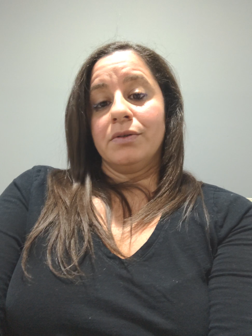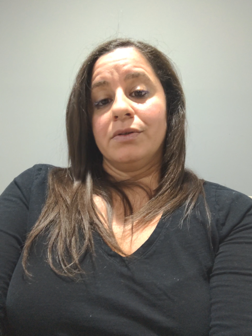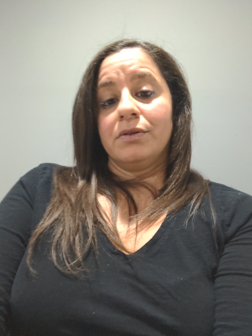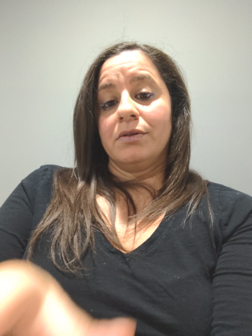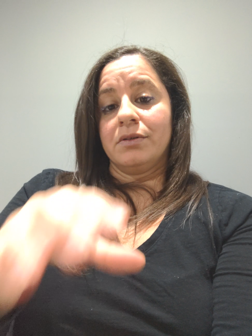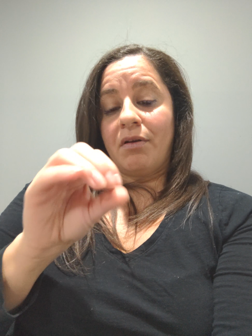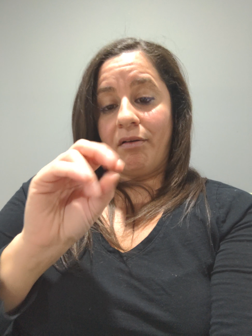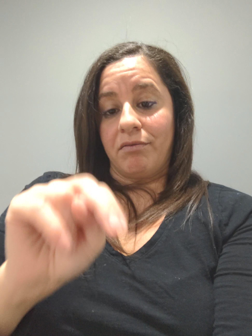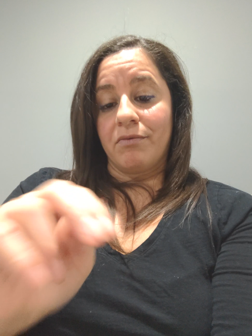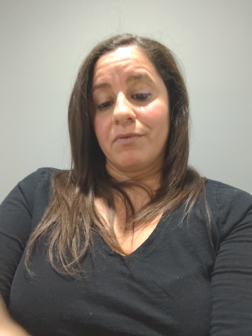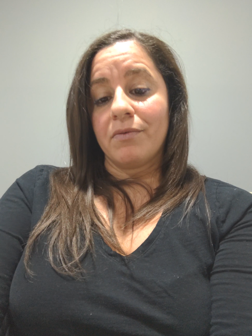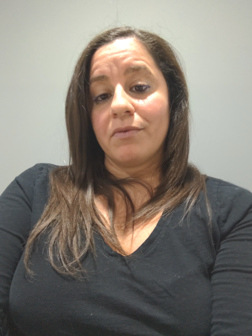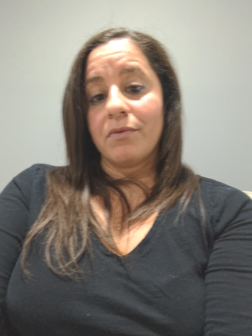on